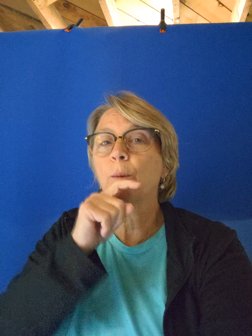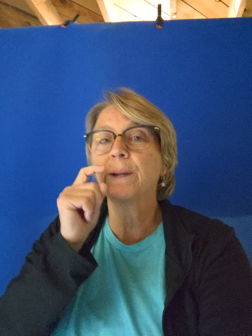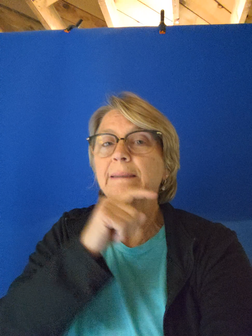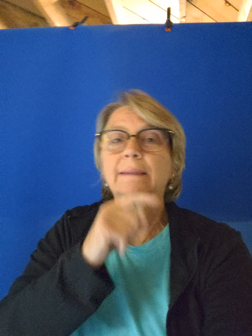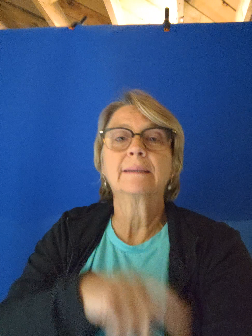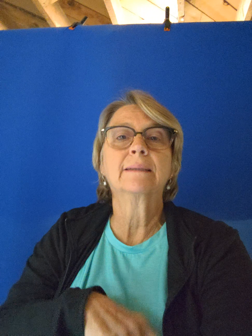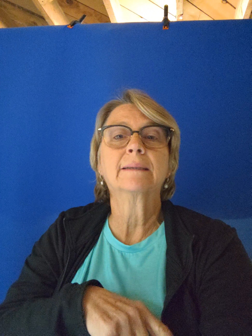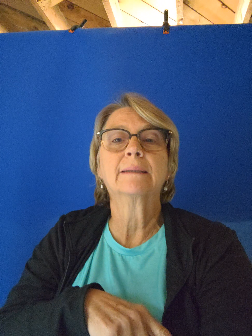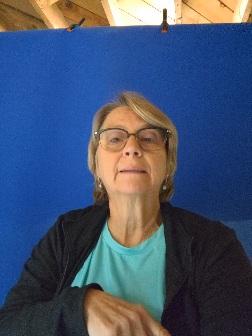toothbrush